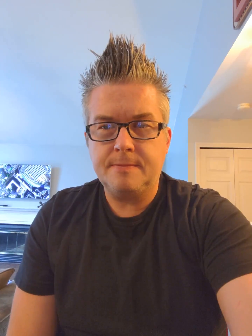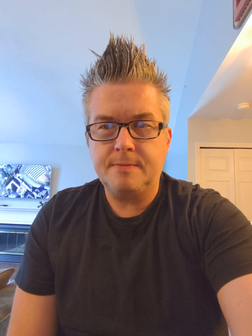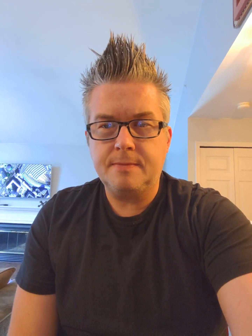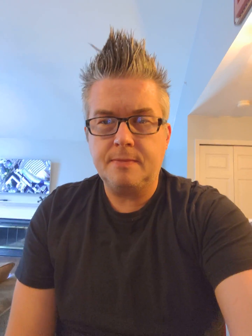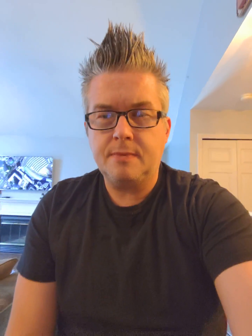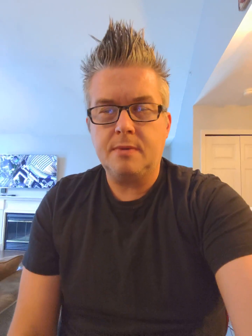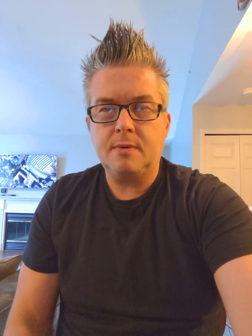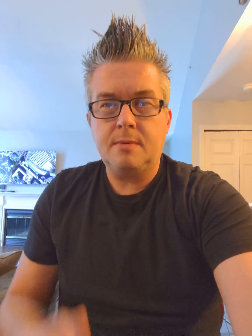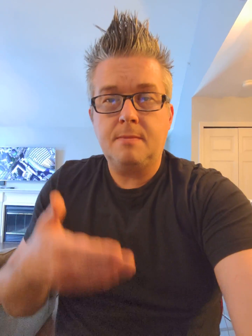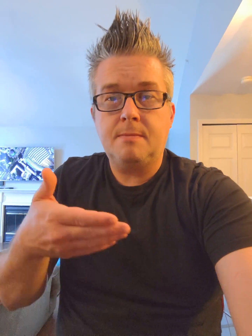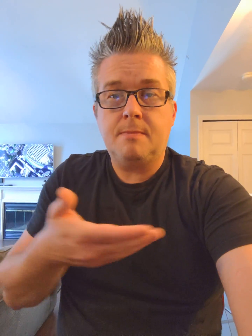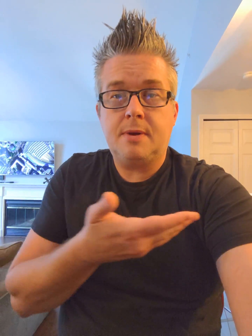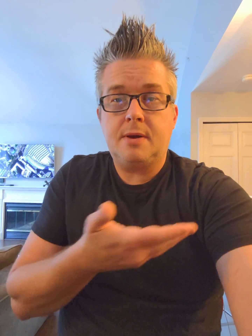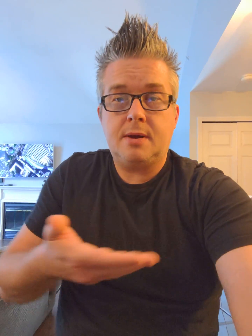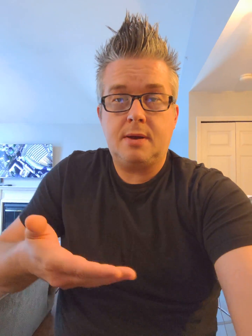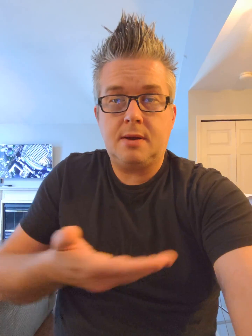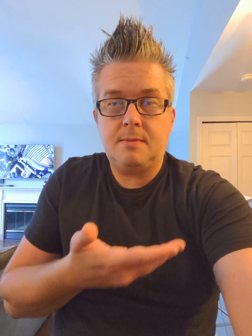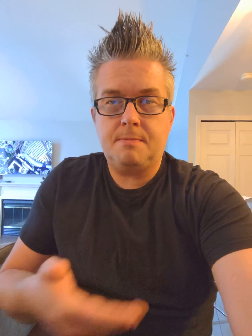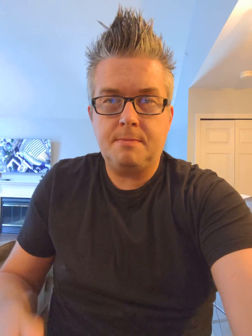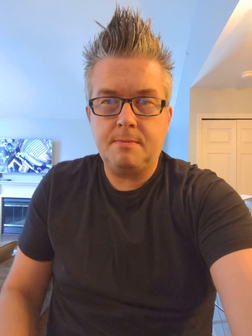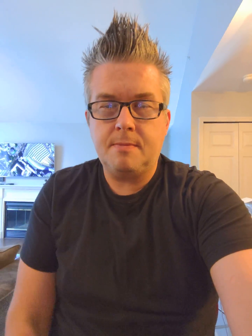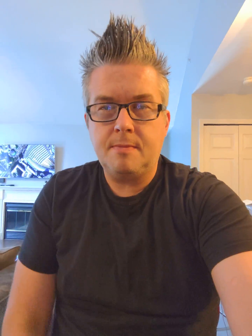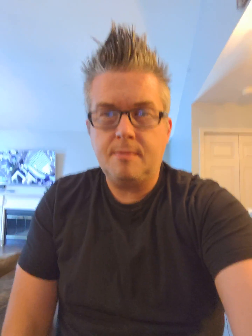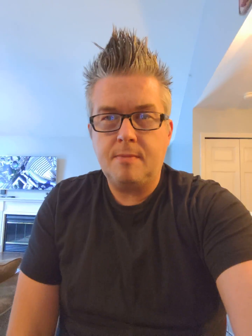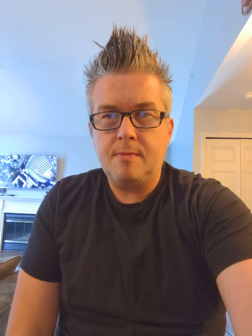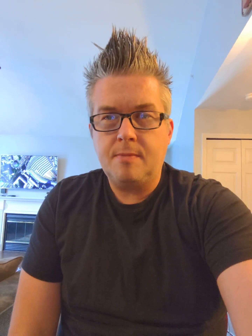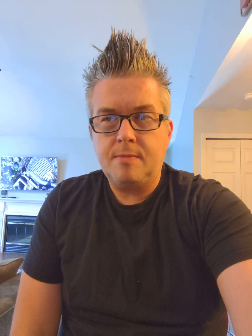baby